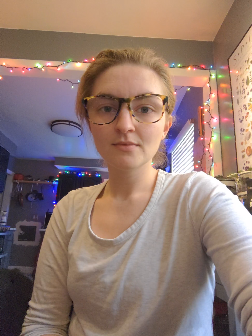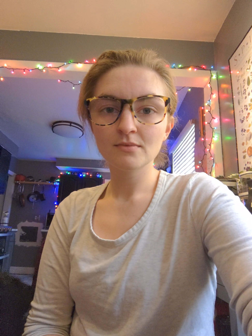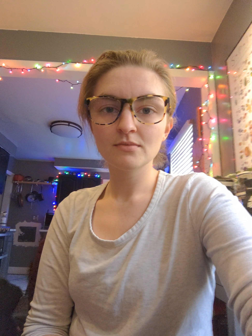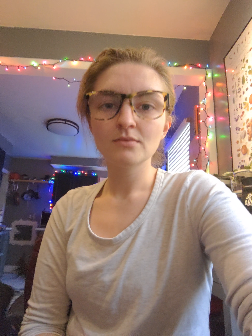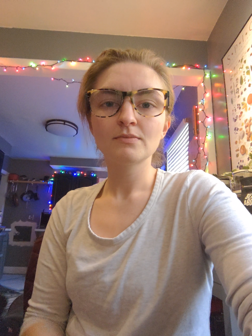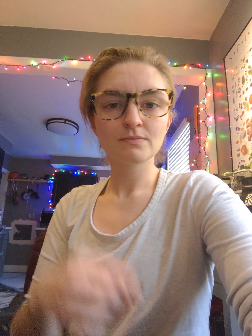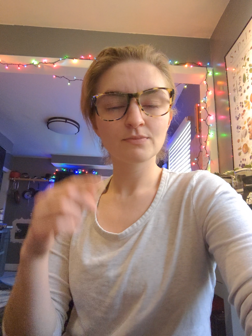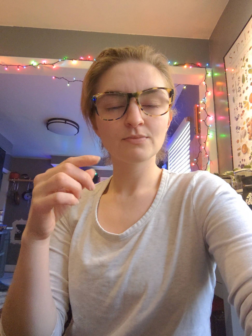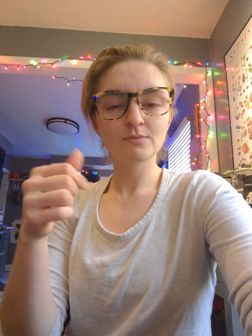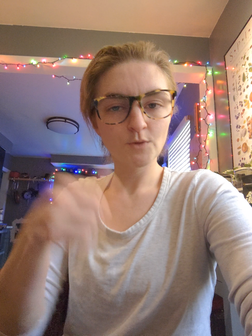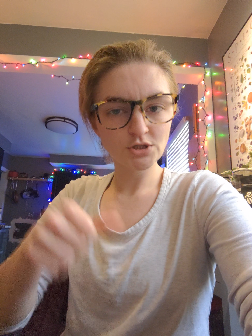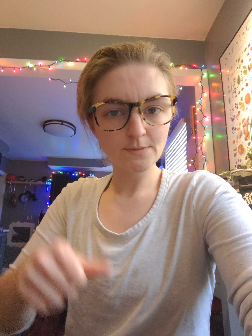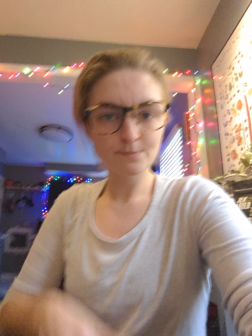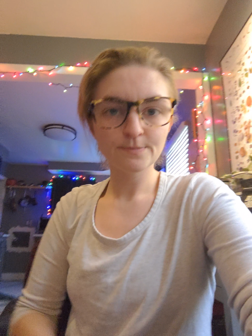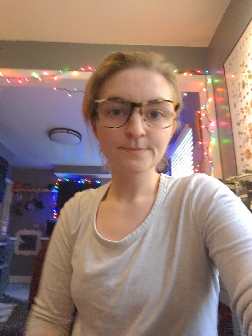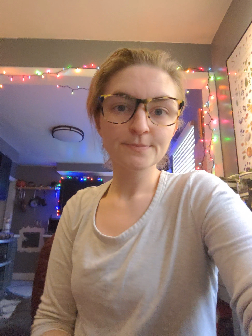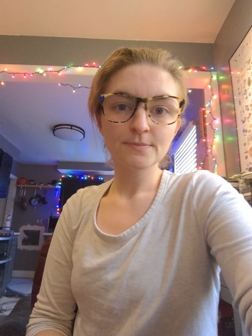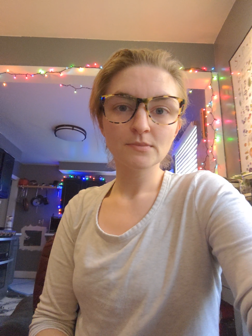puzzle